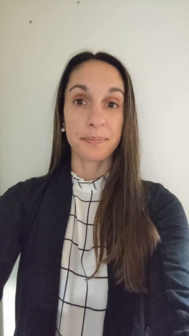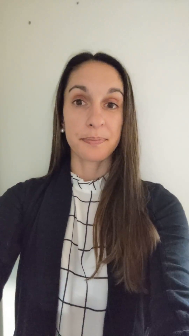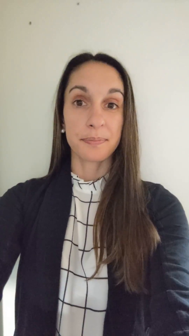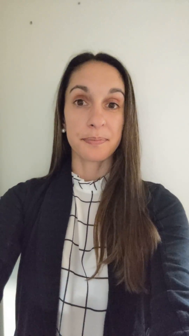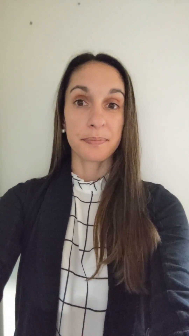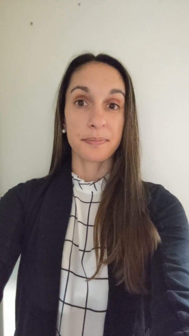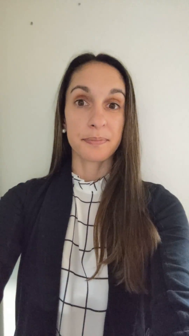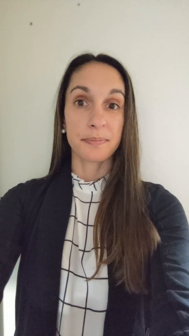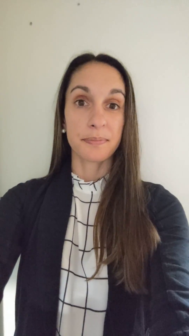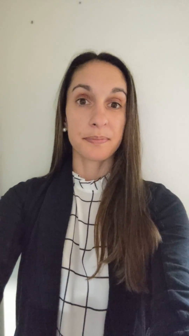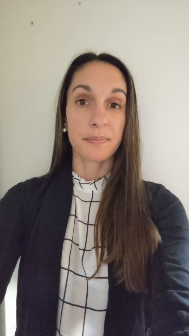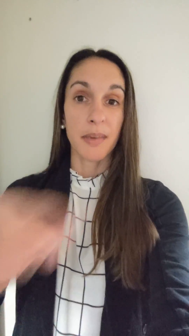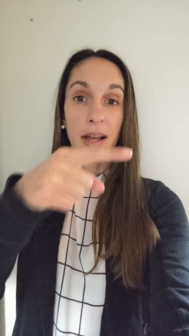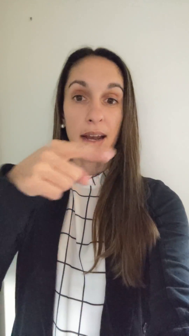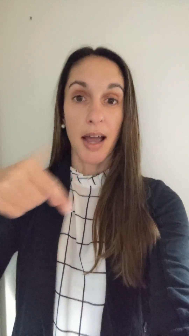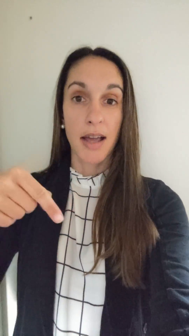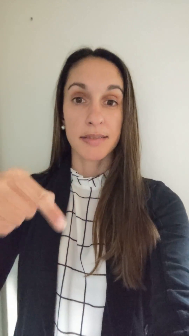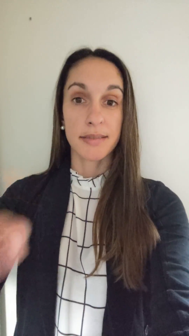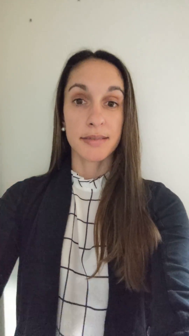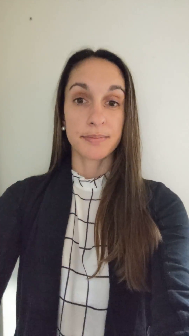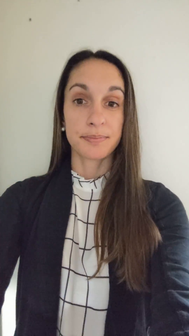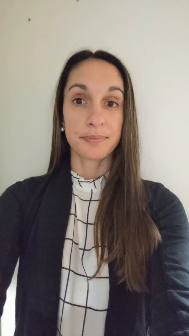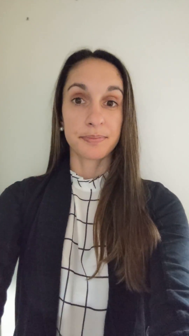cut